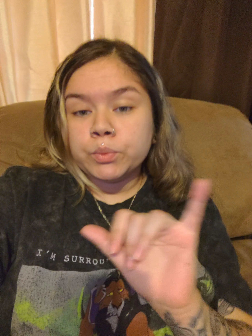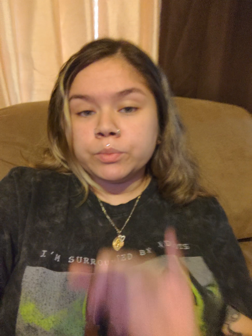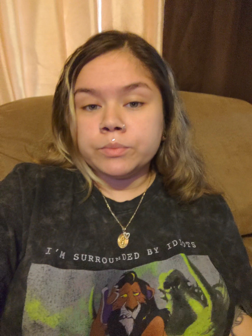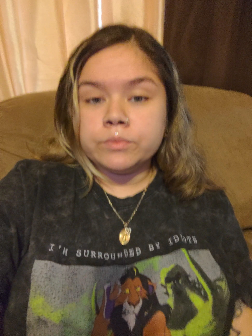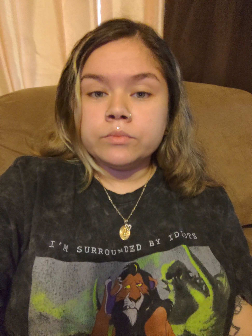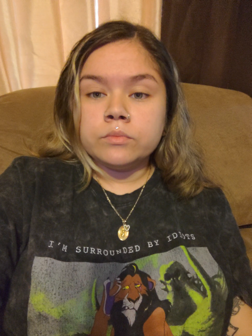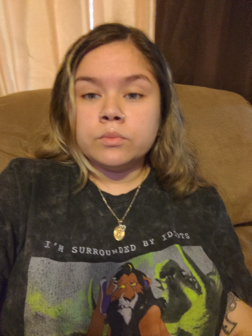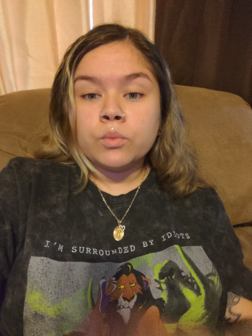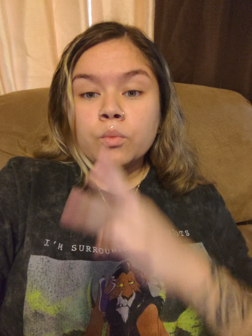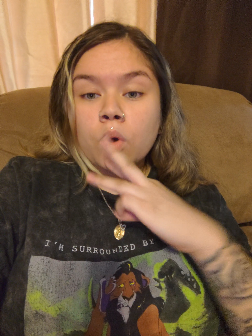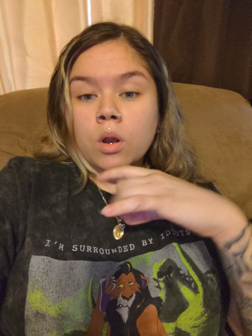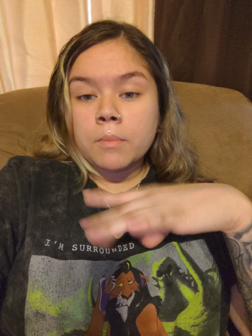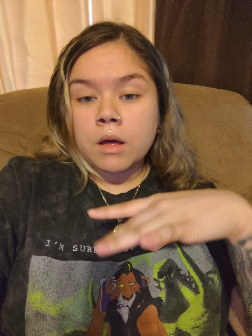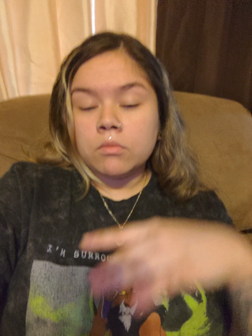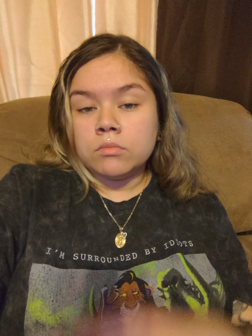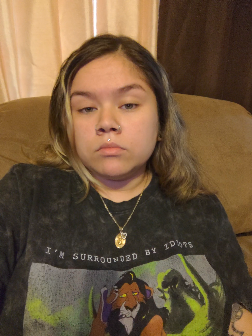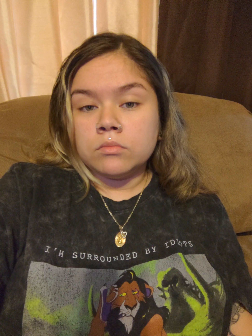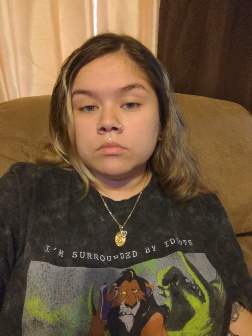melon